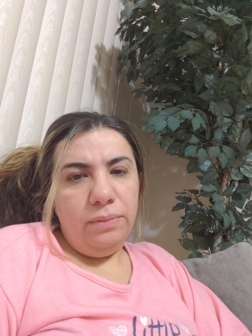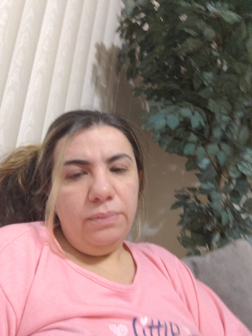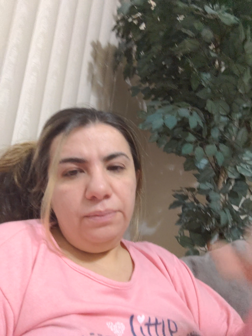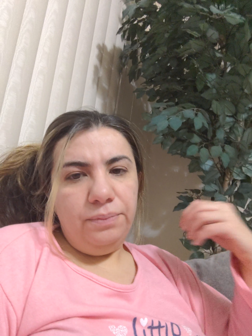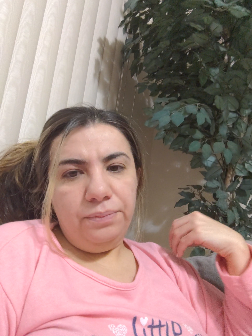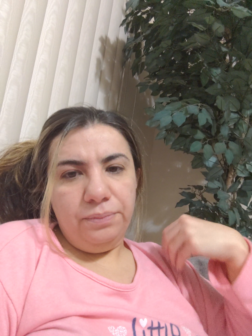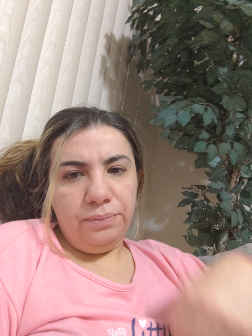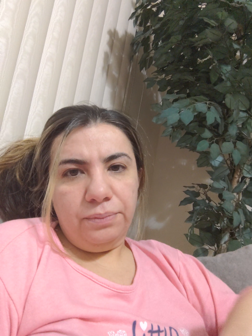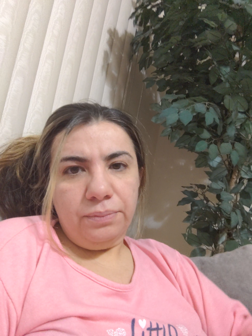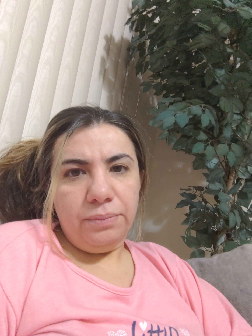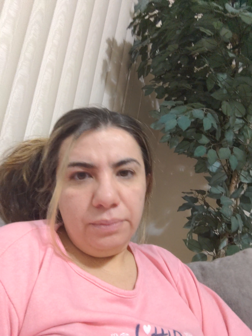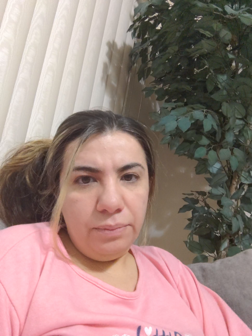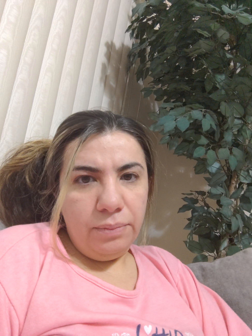jacket